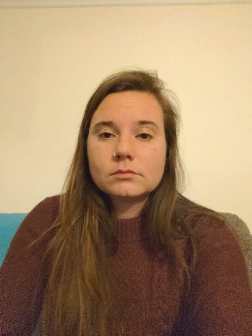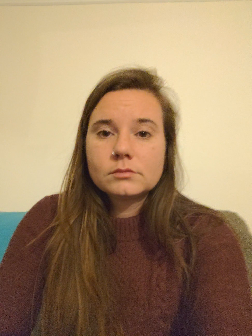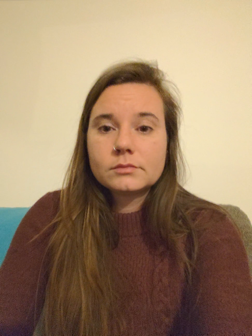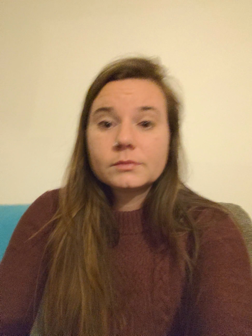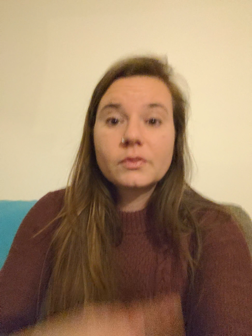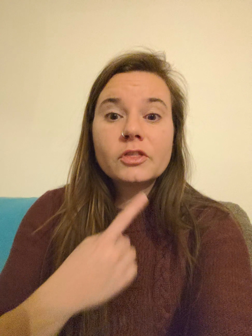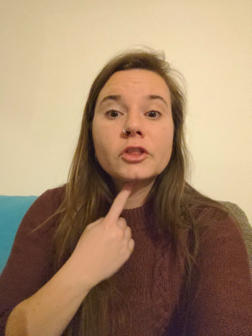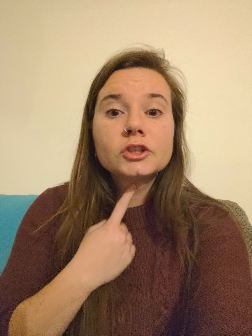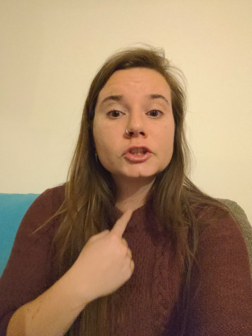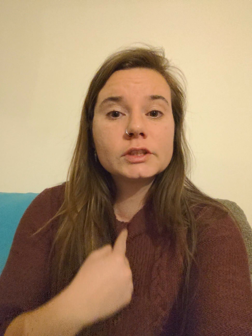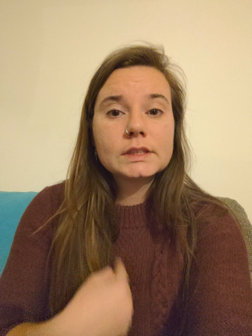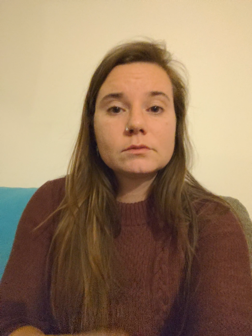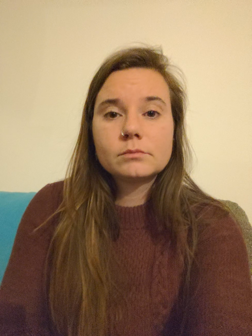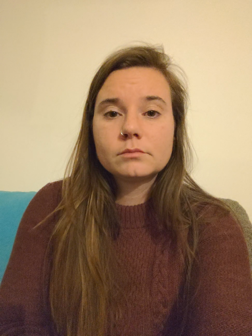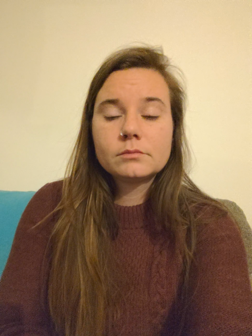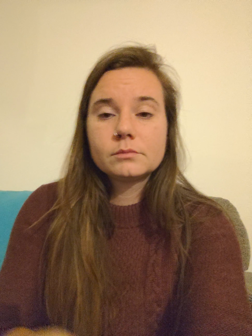thirsty